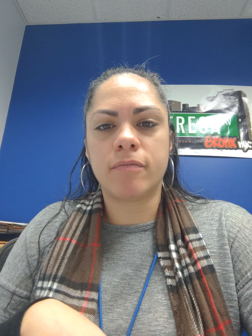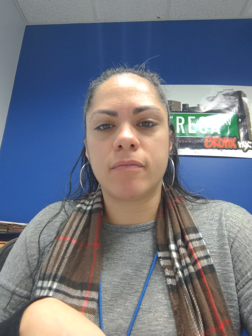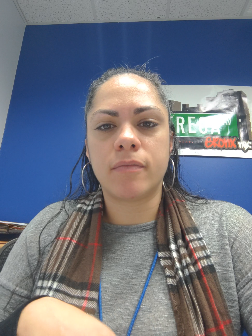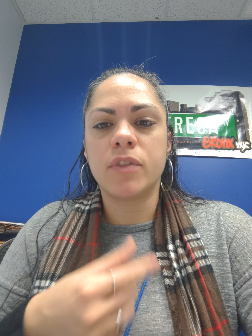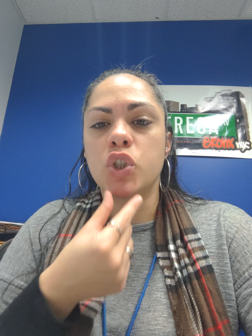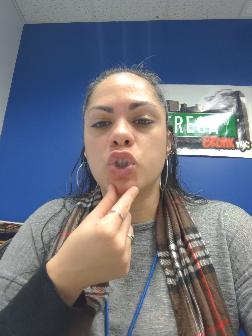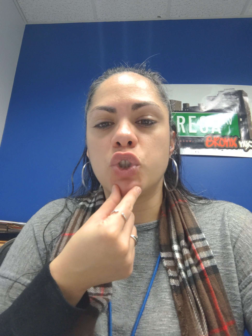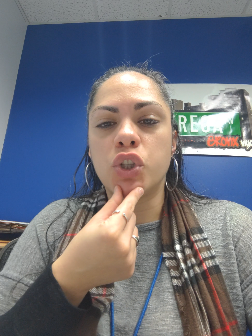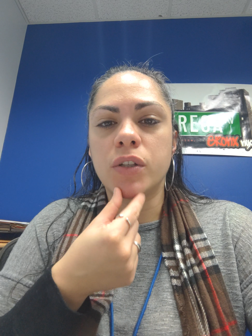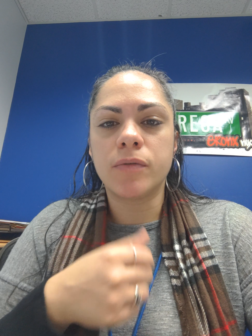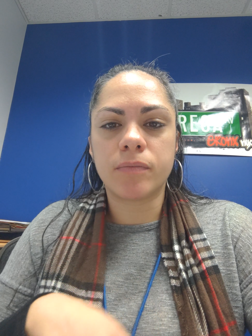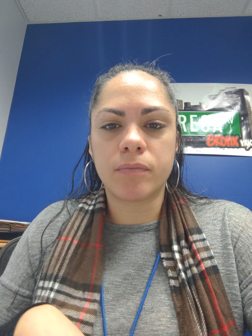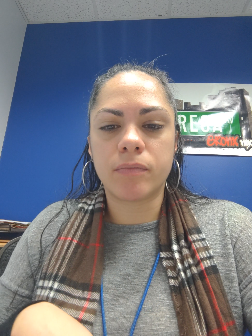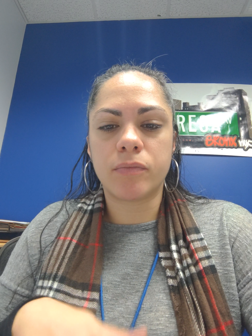chin